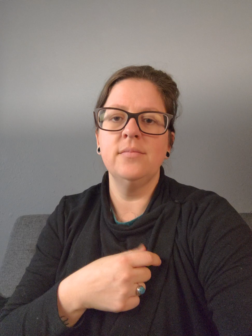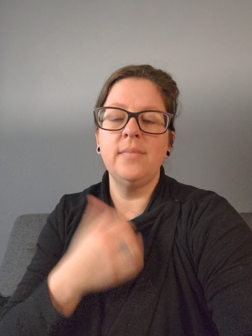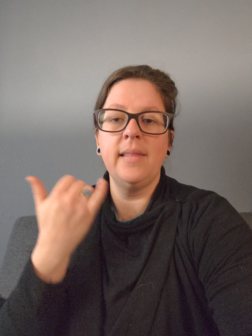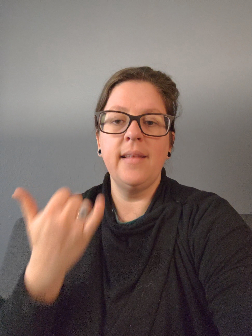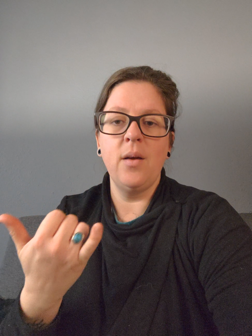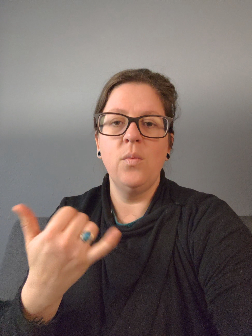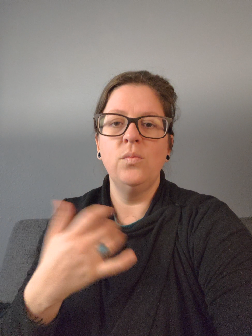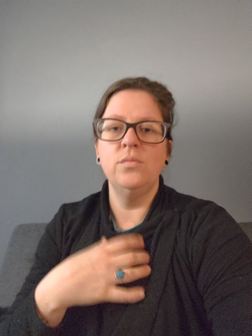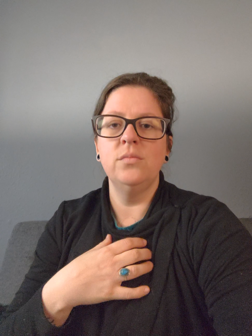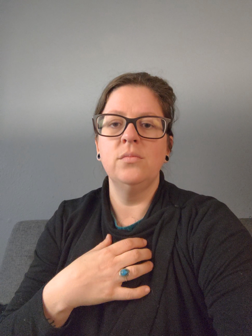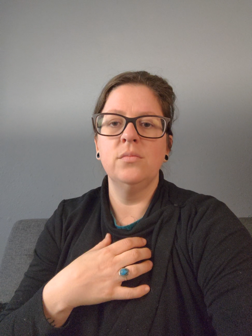now